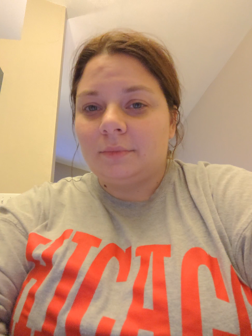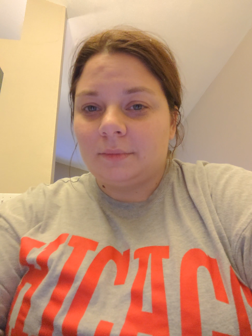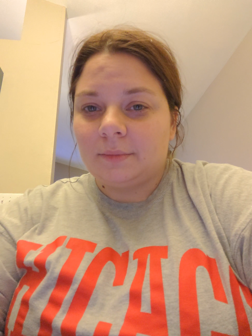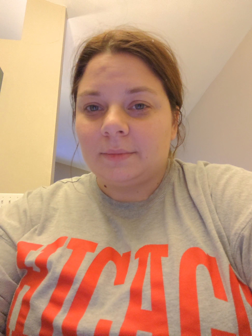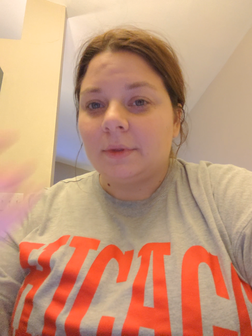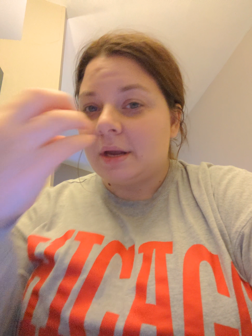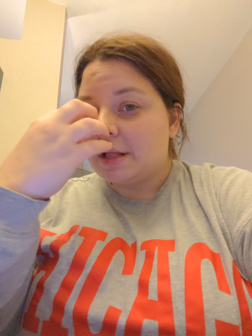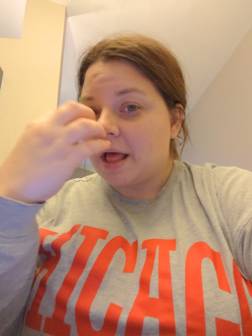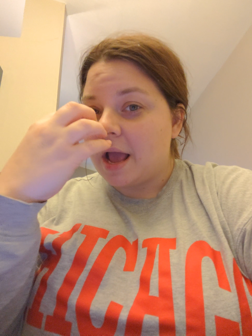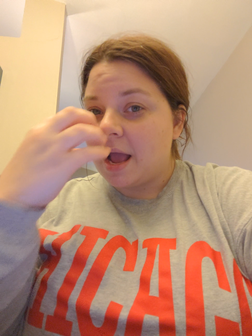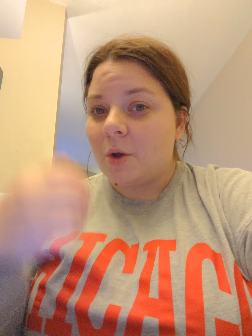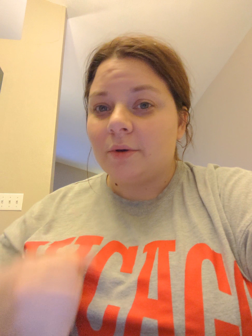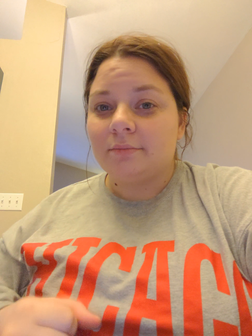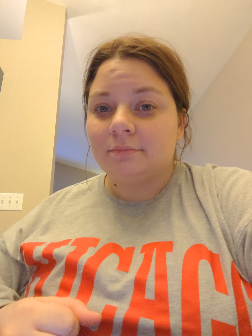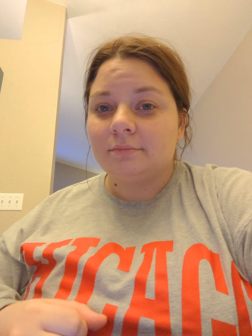clown